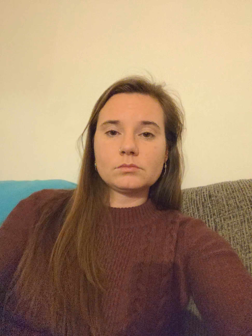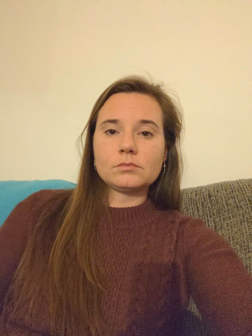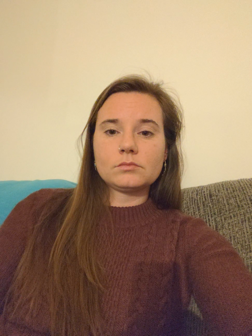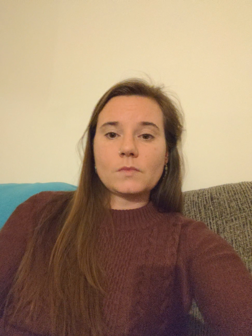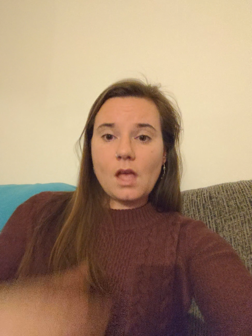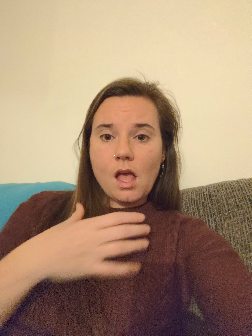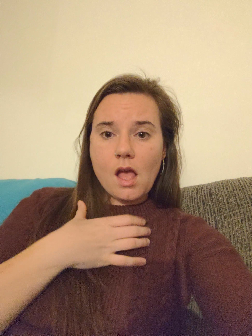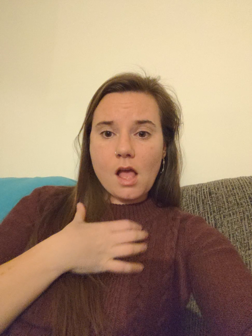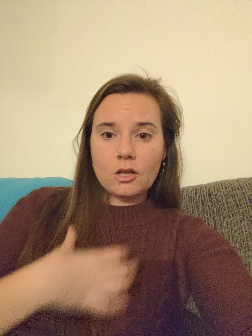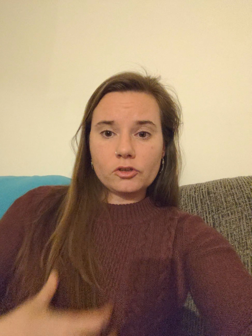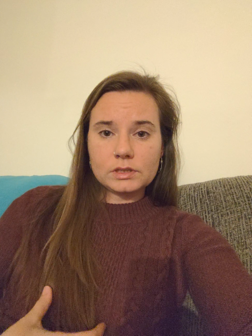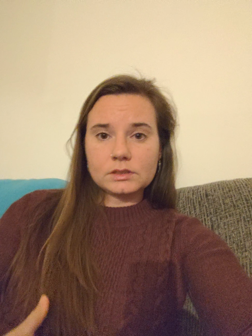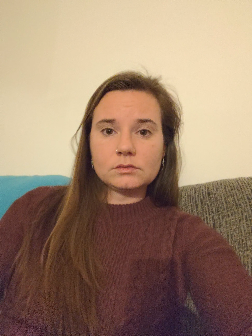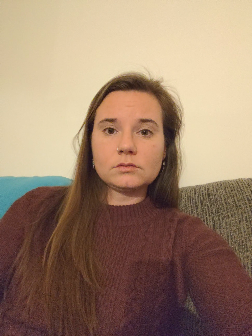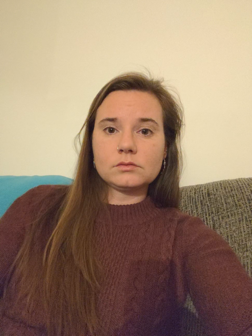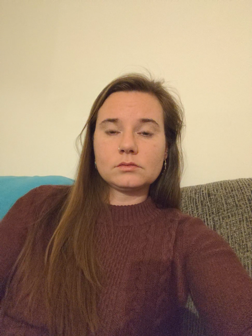hungry